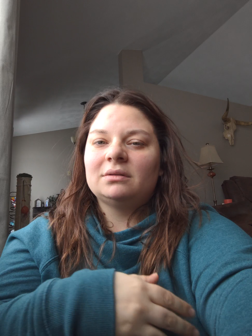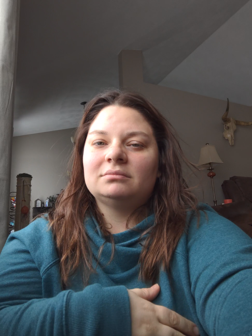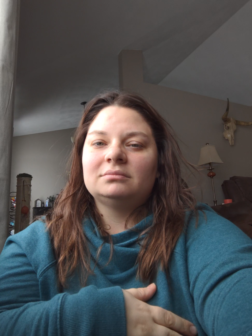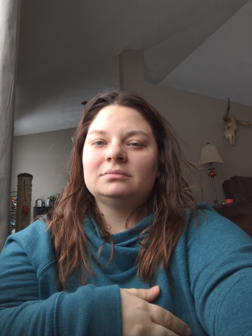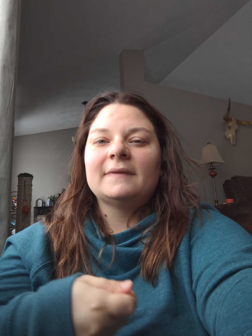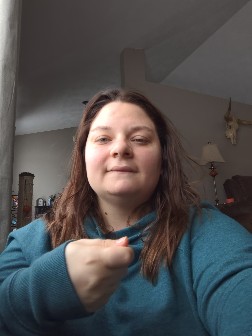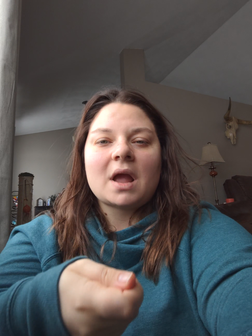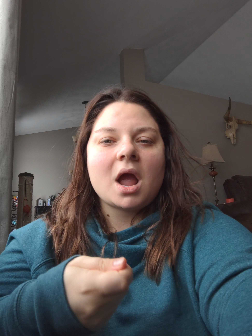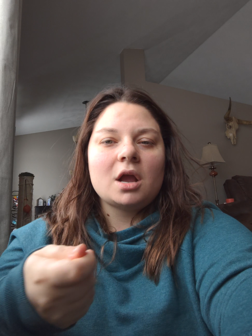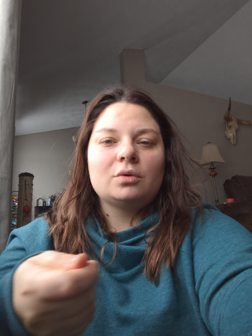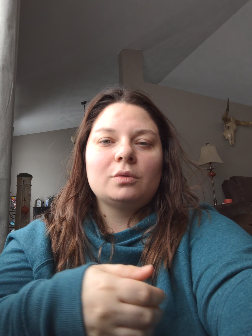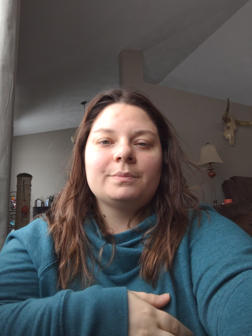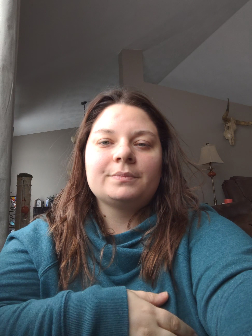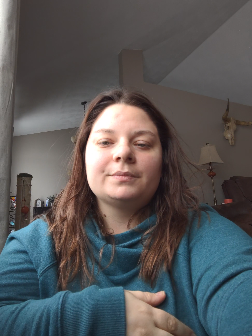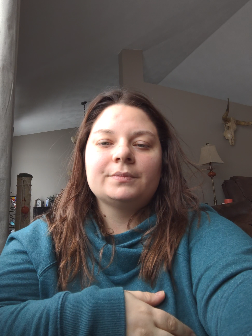vacuum